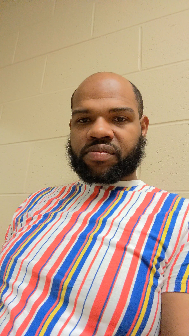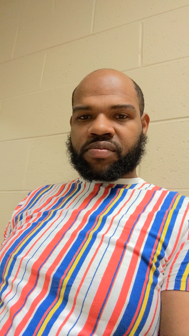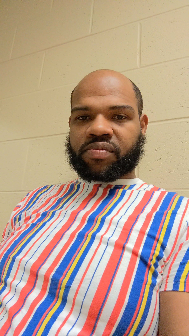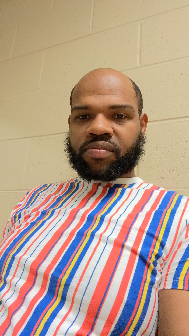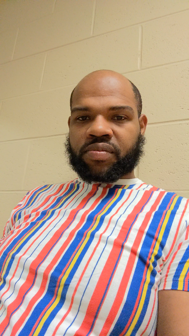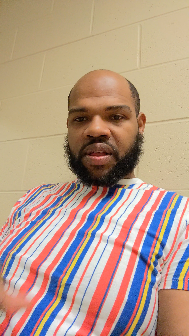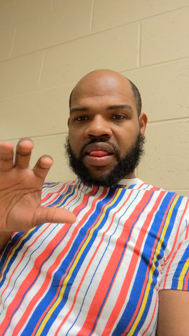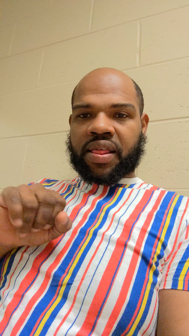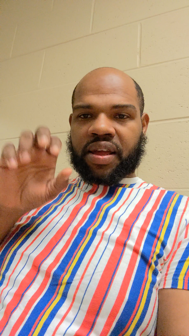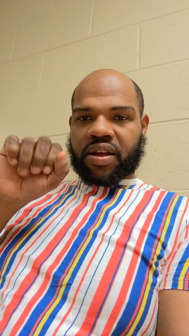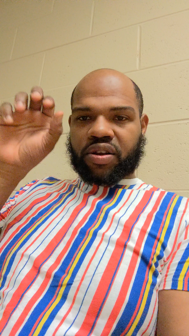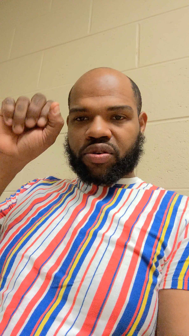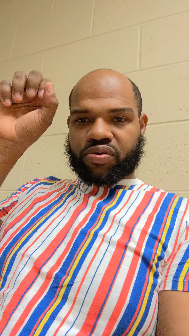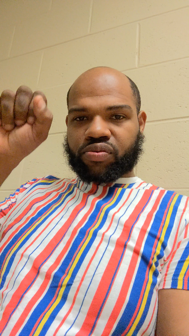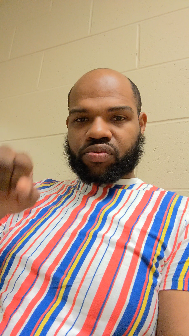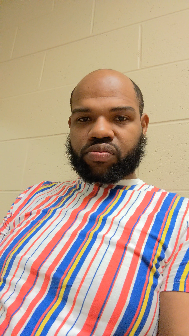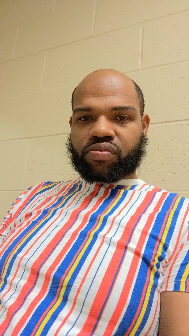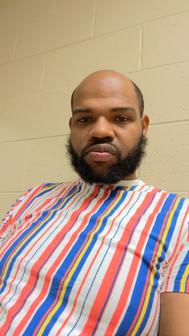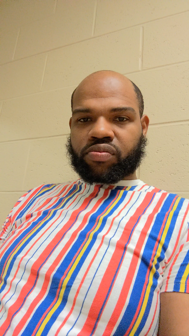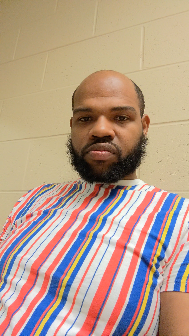ladder